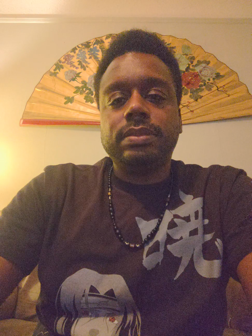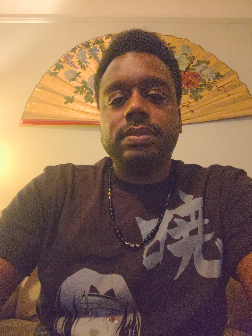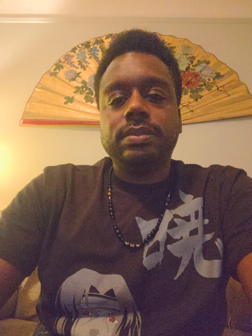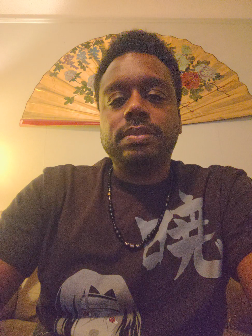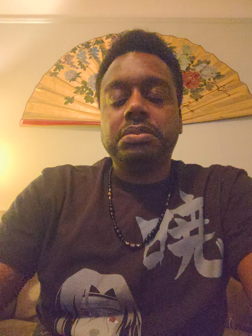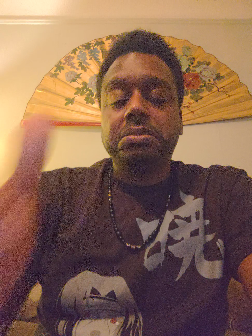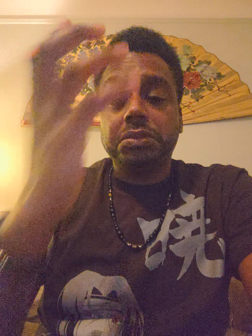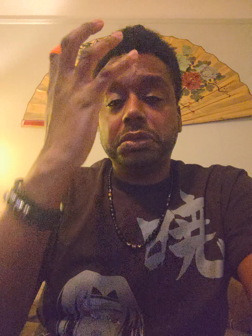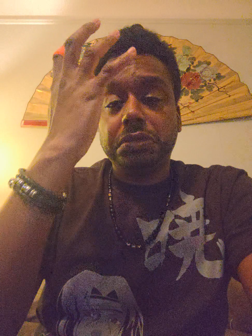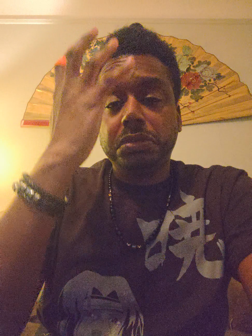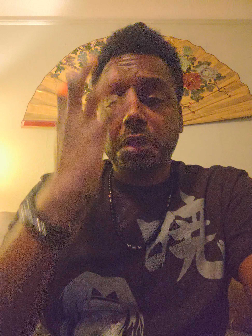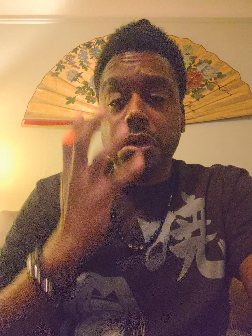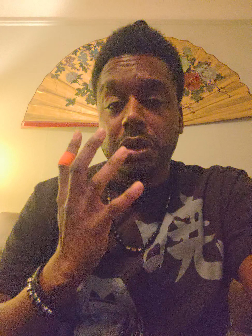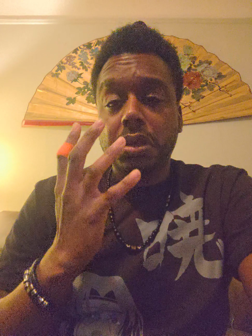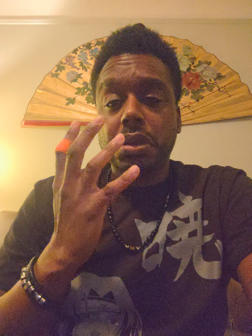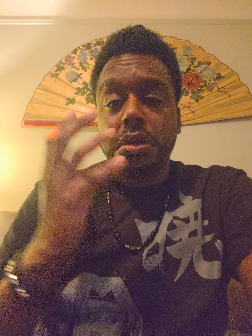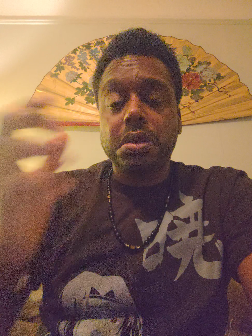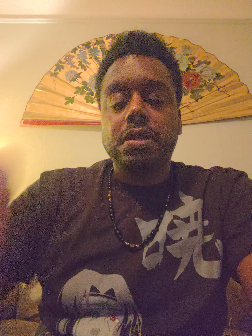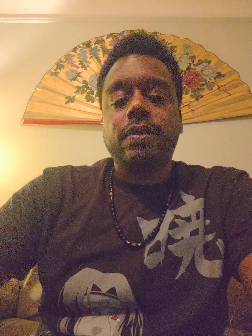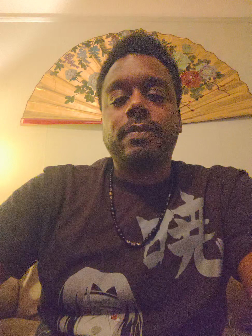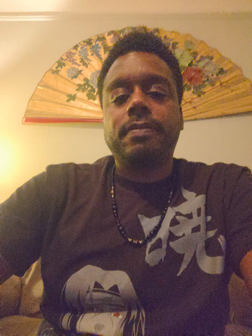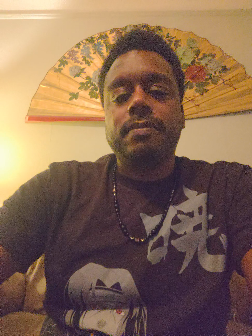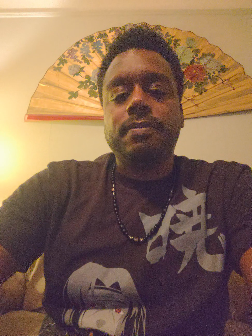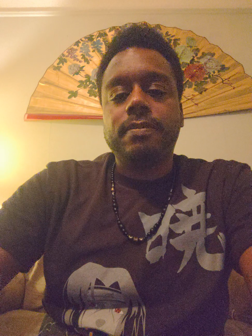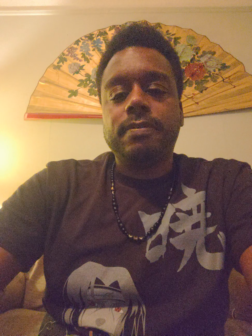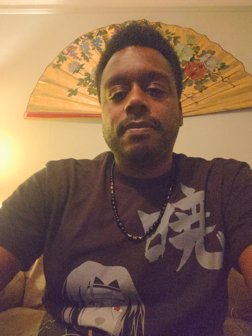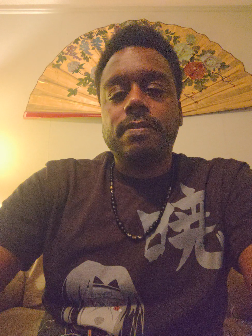sad